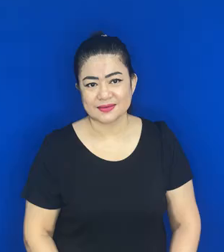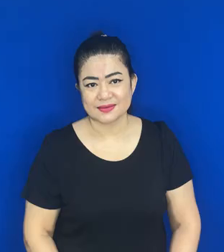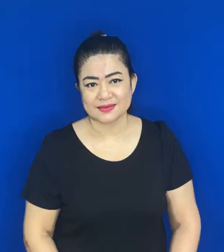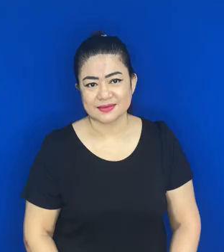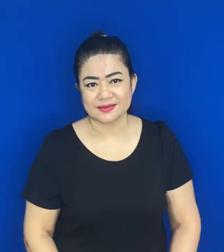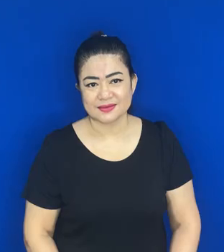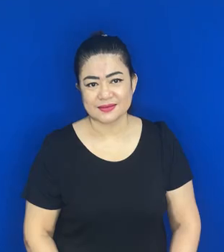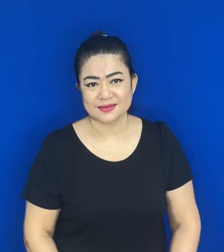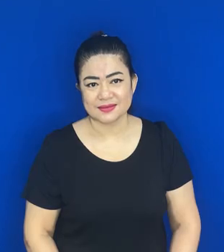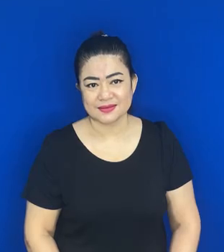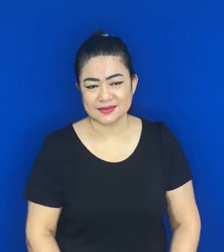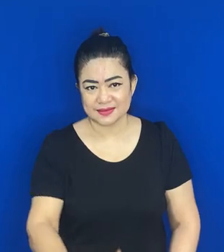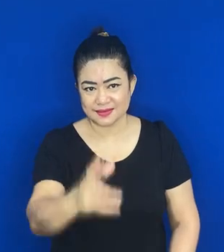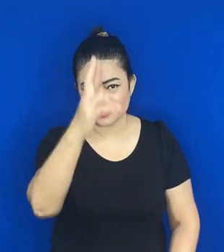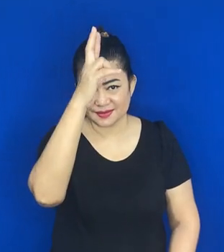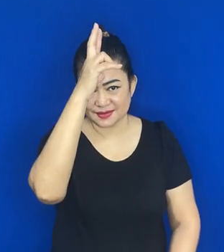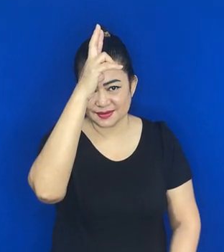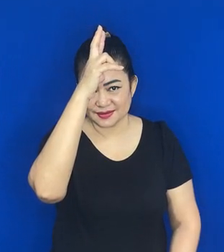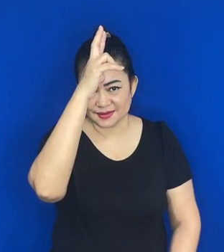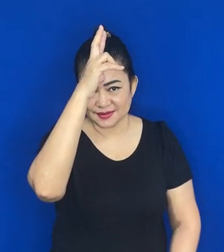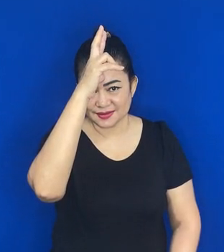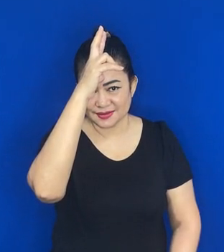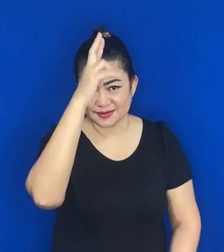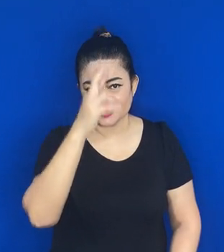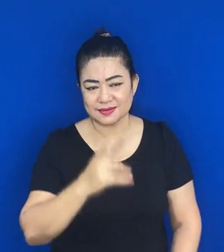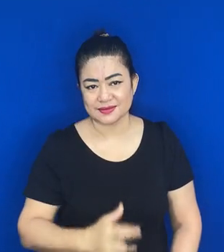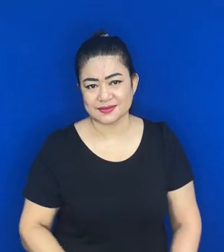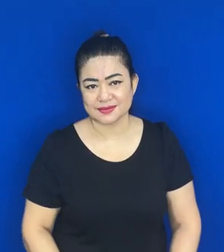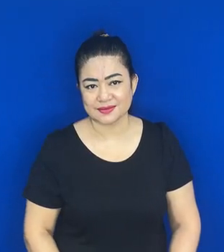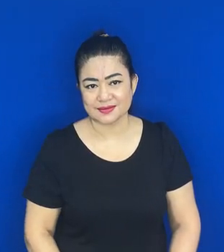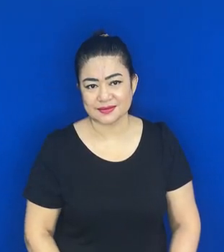chicken